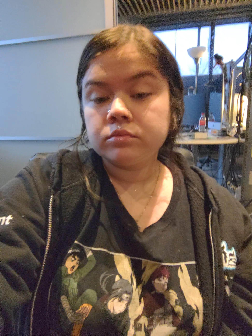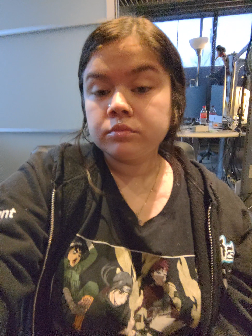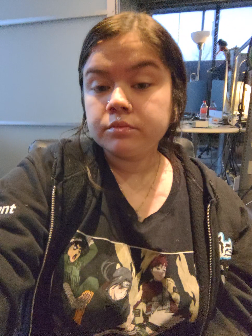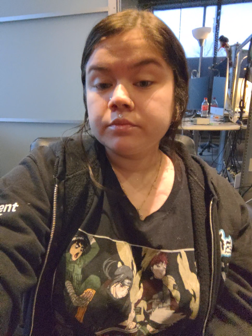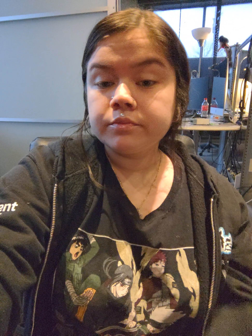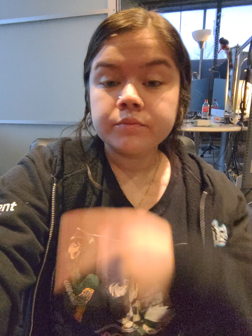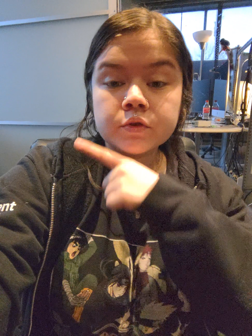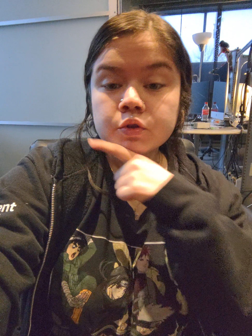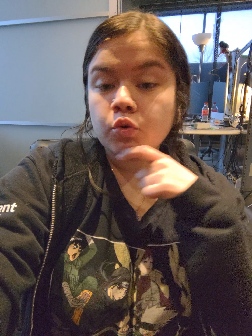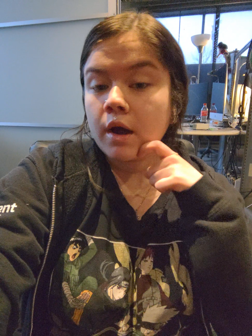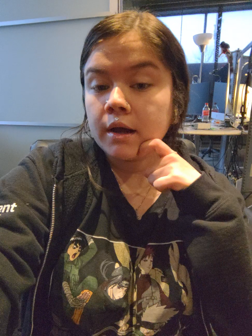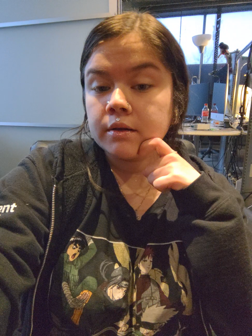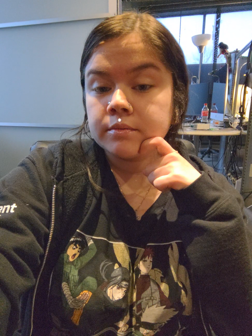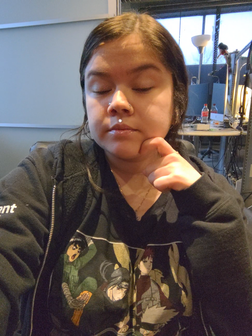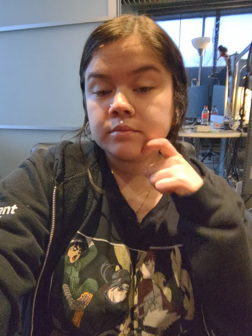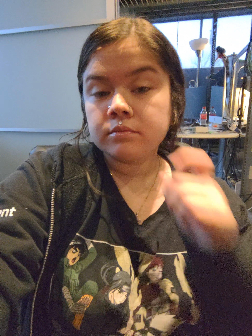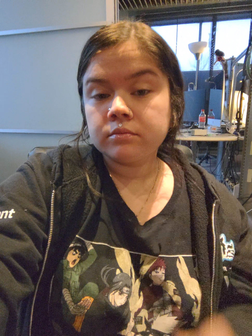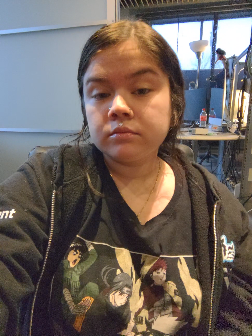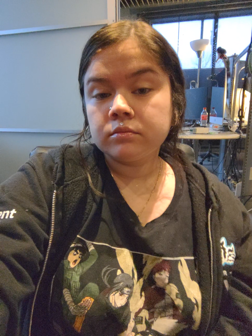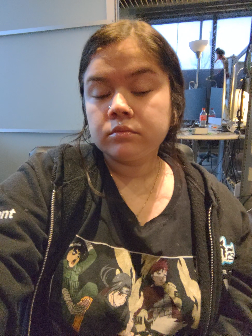dry